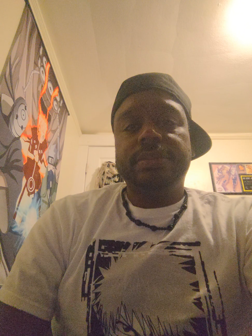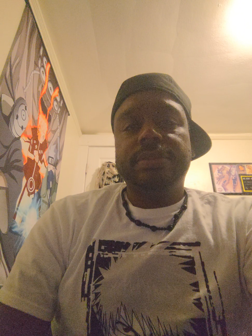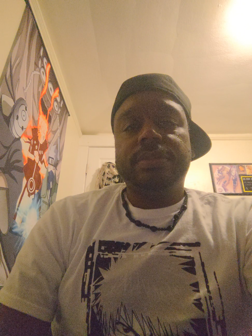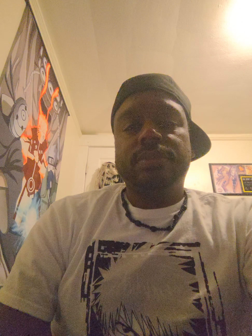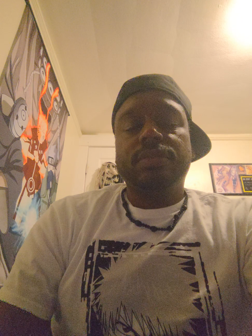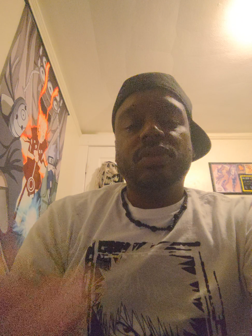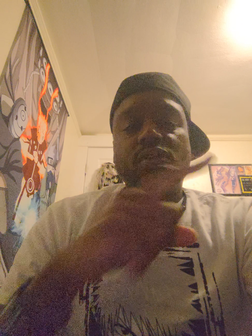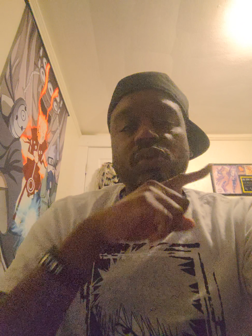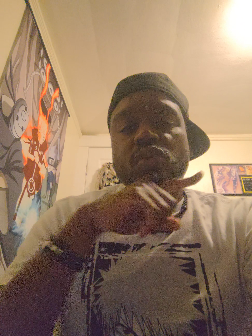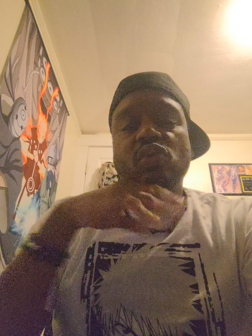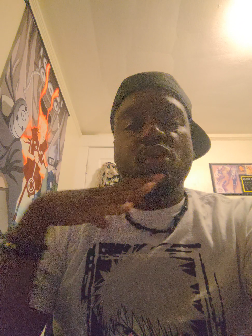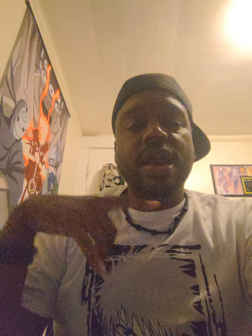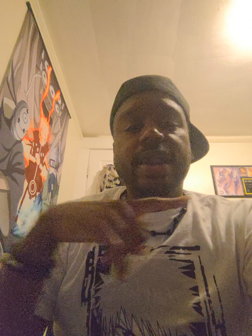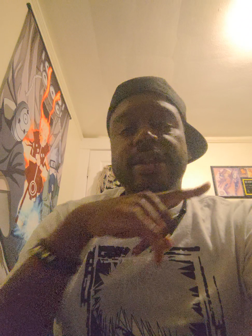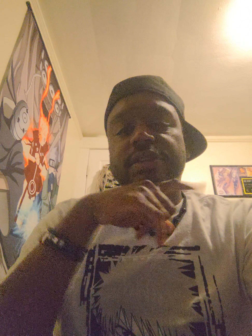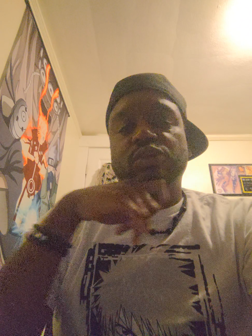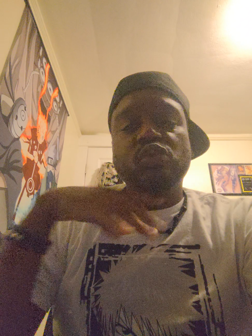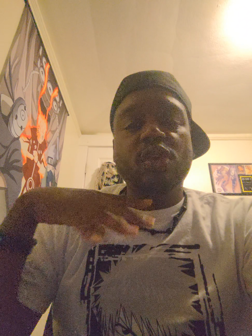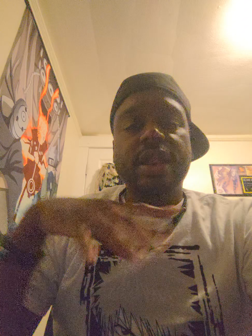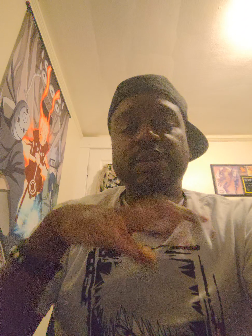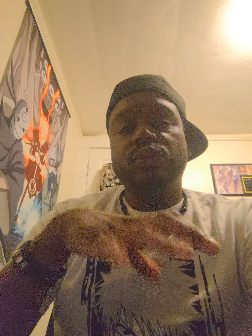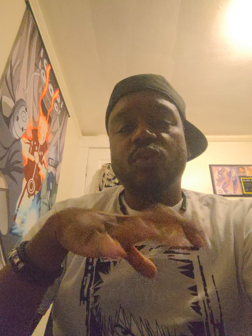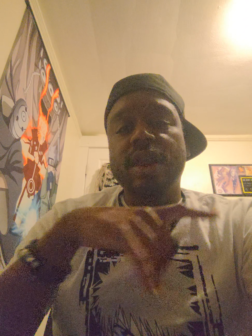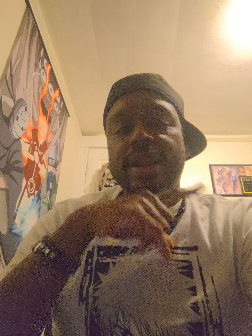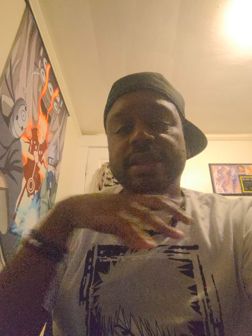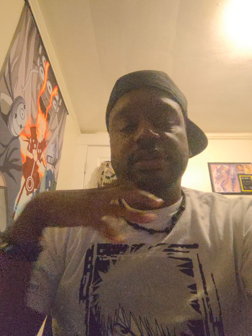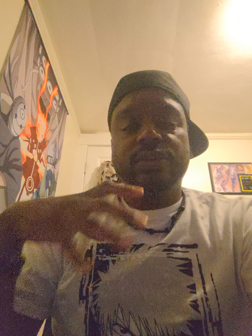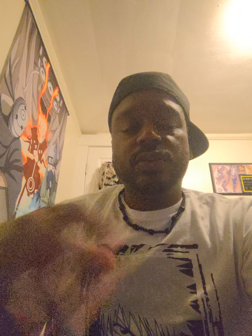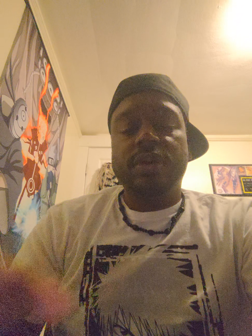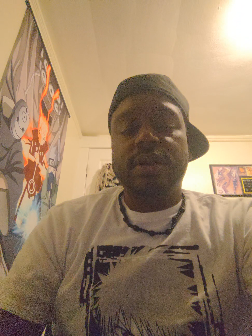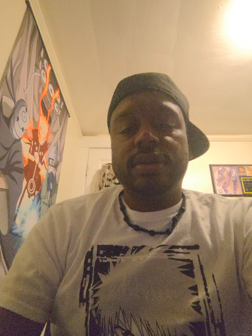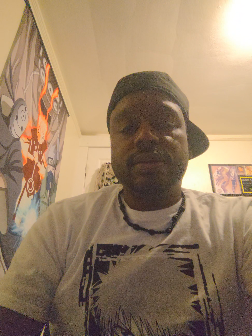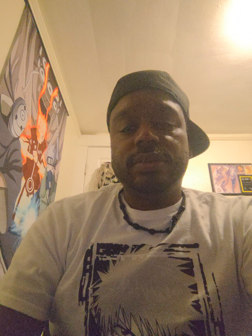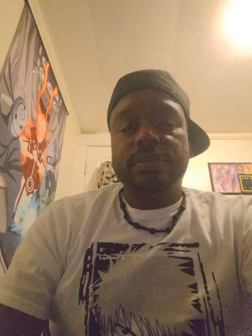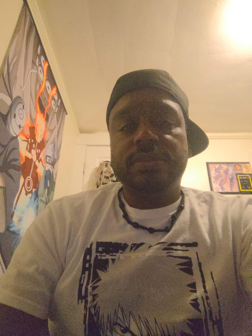dryer